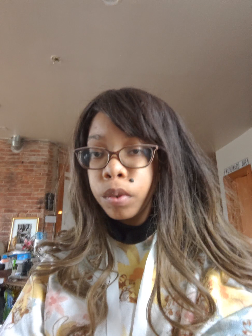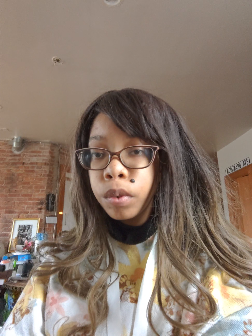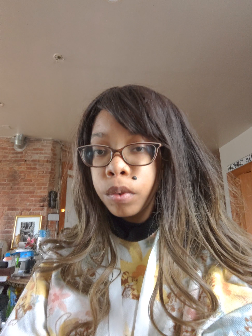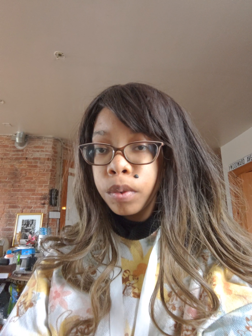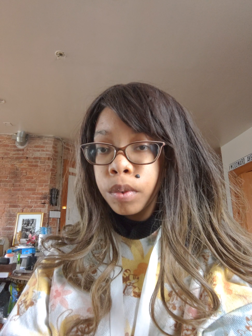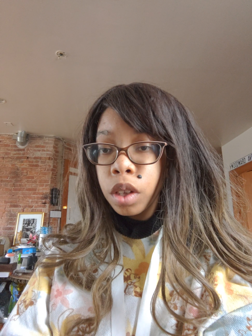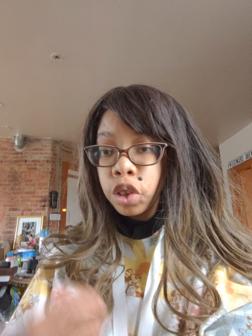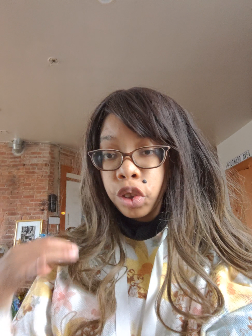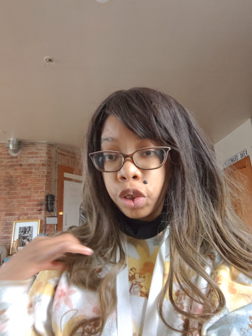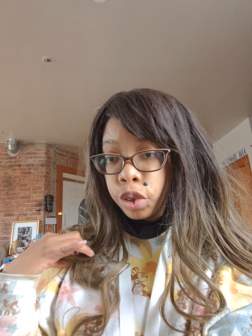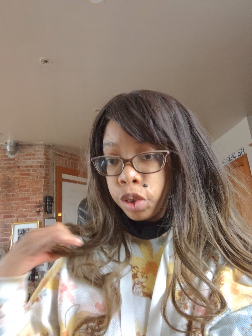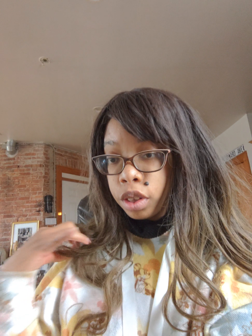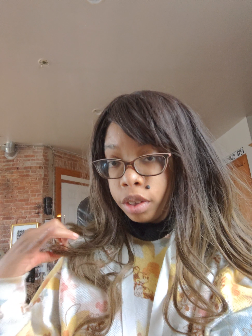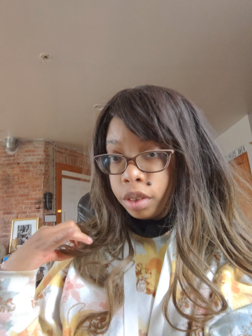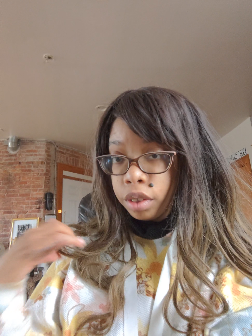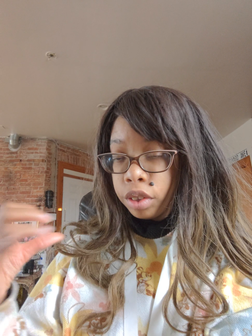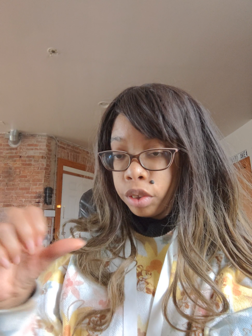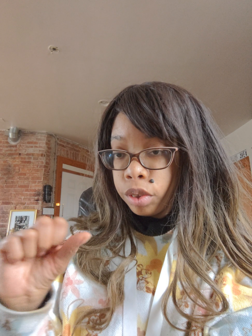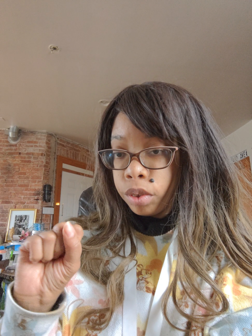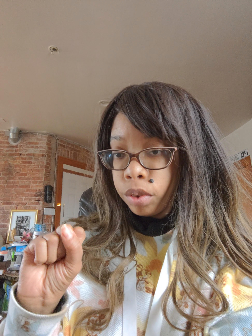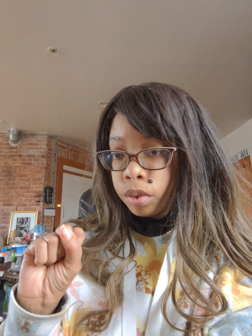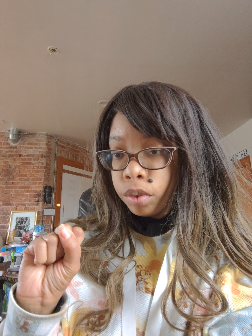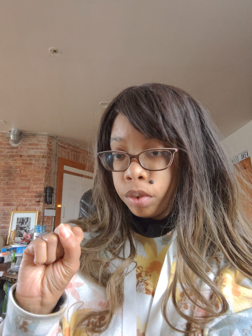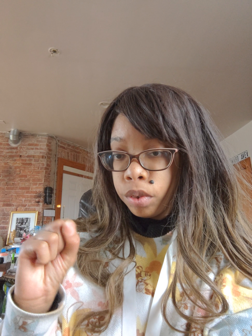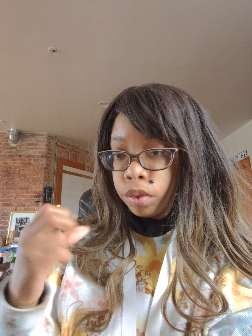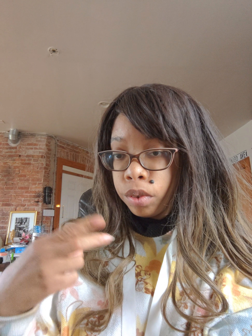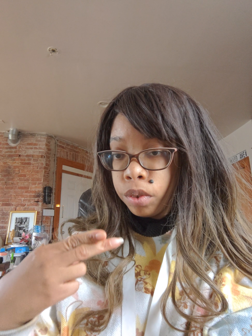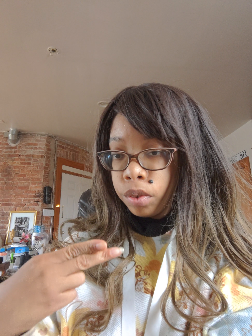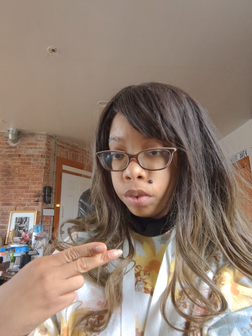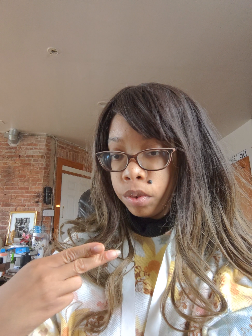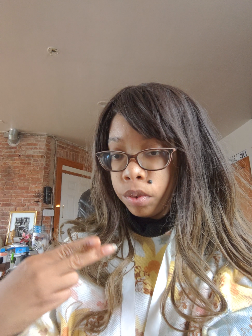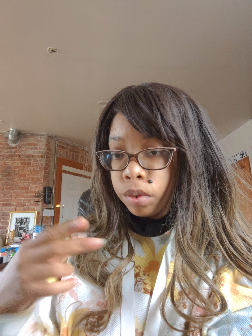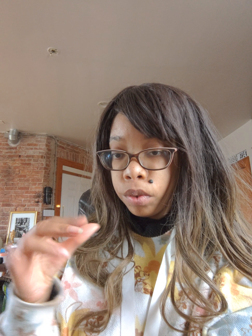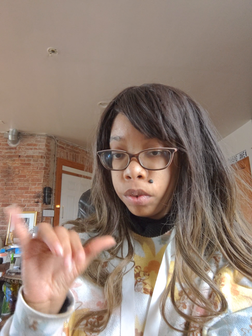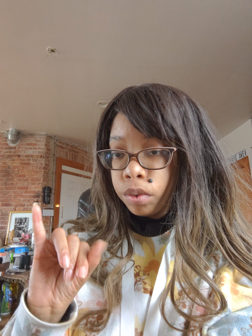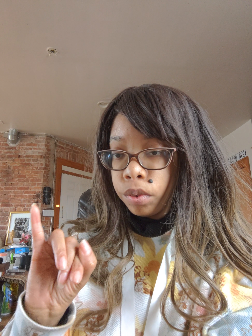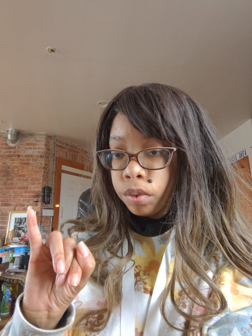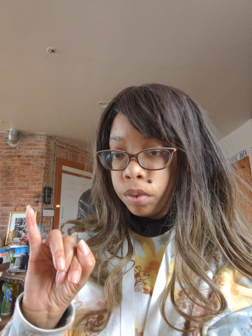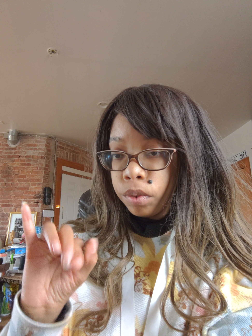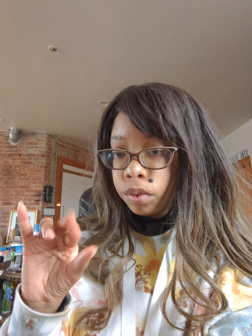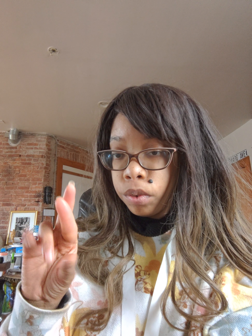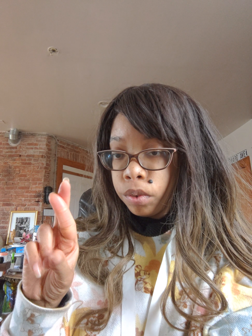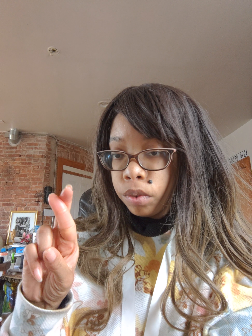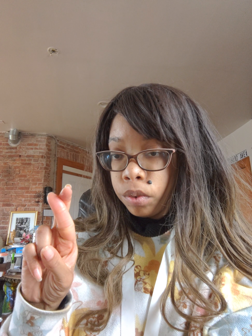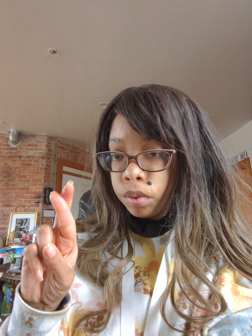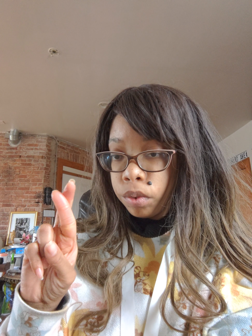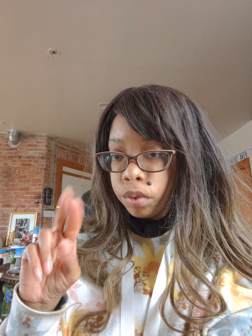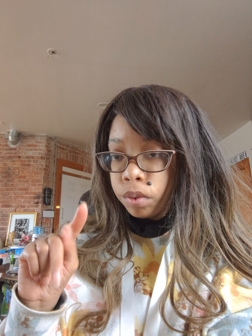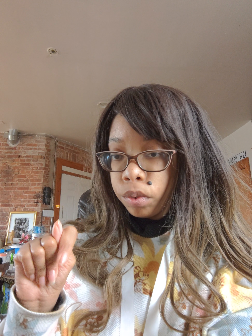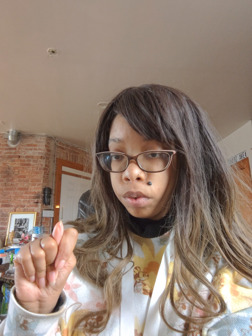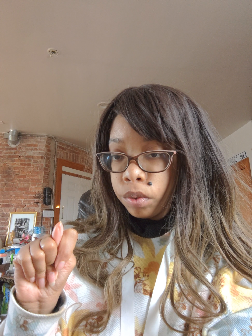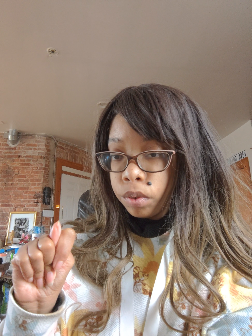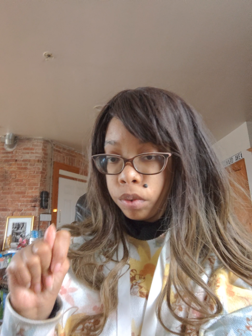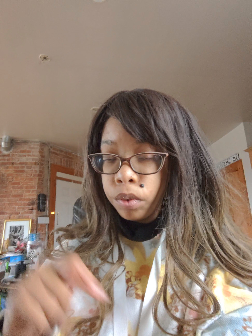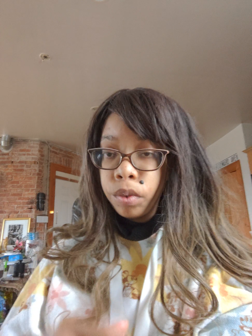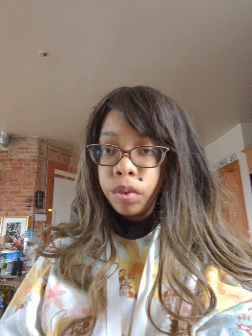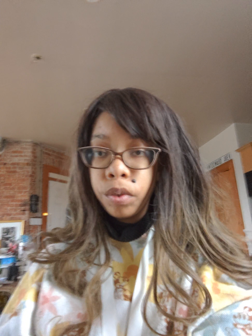shirt